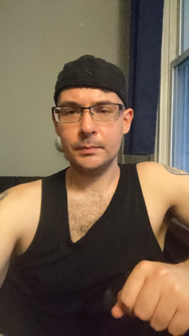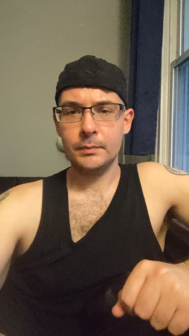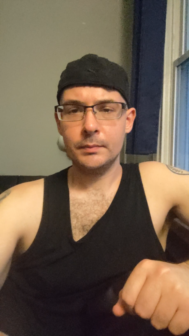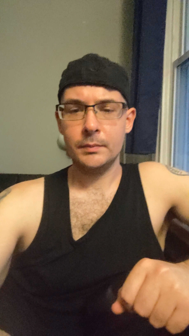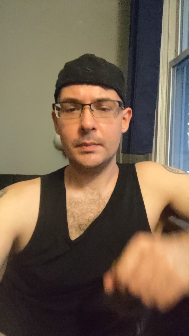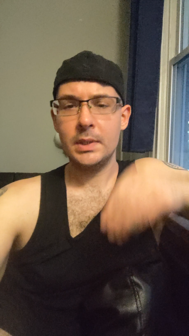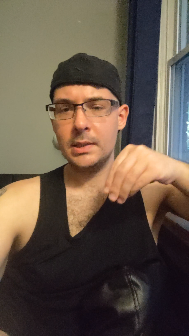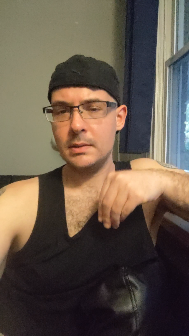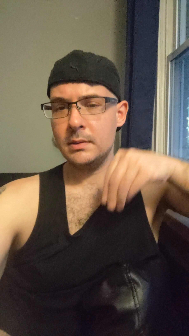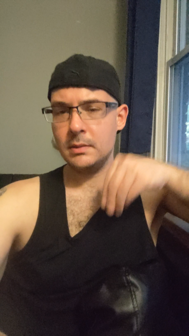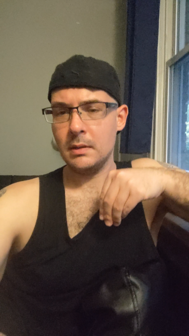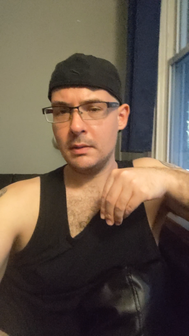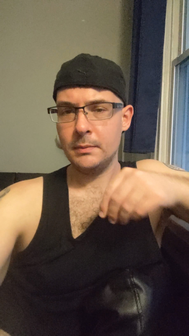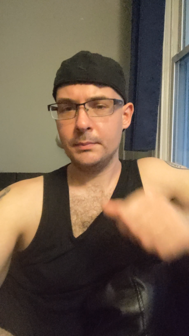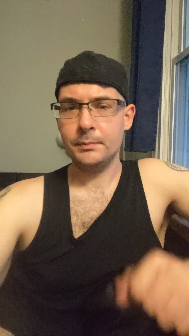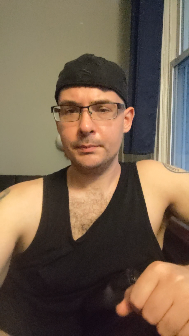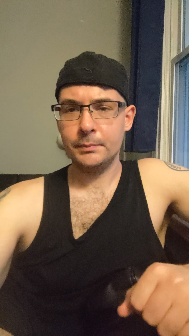inside